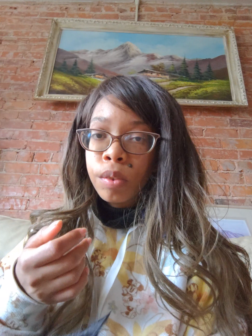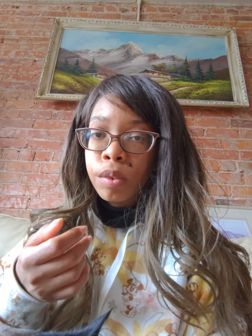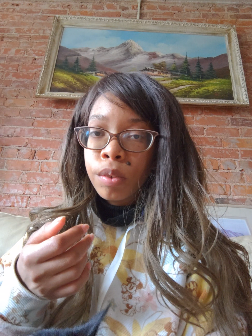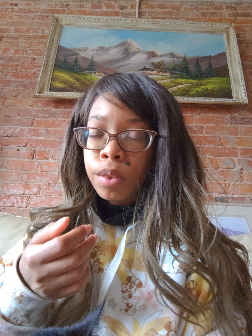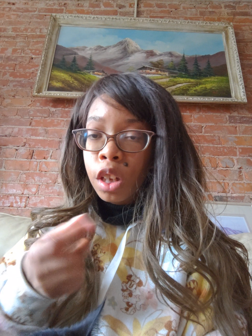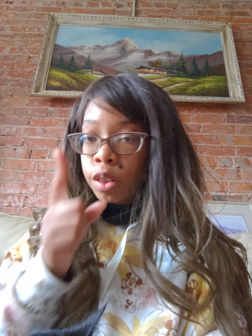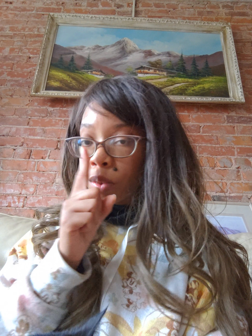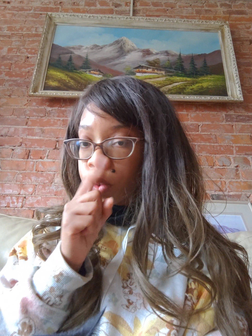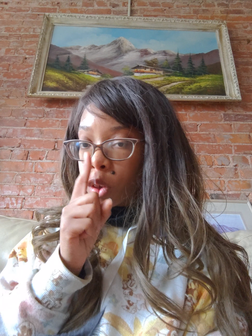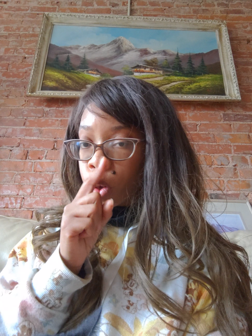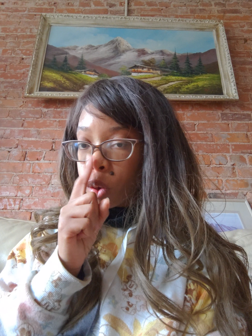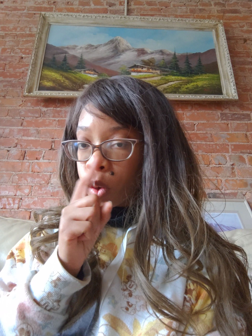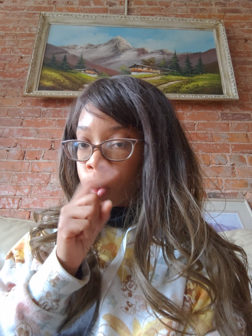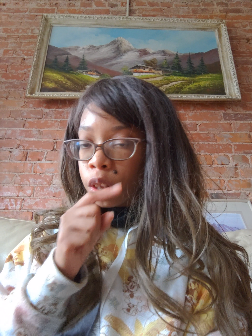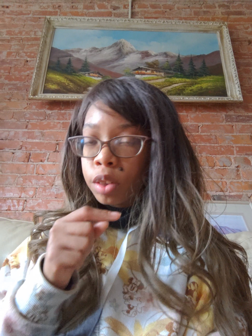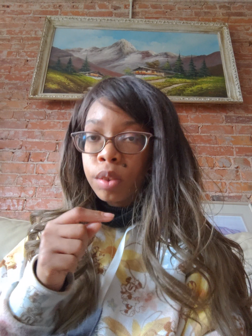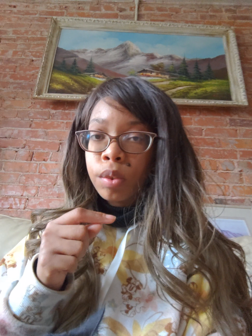mouse